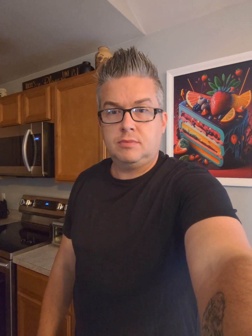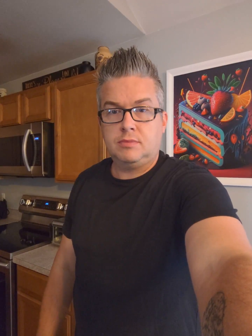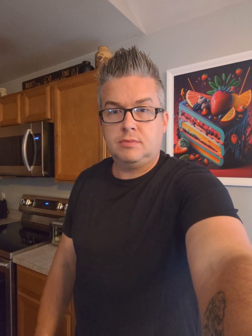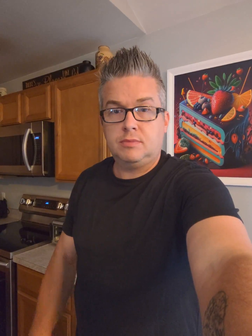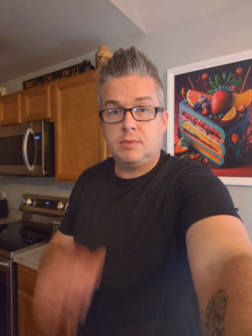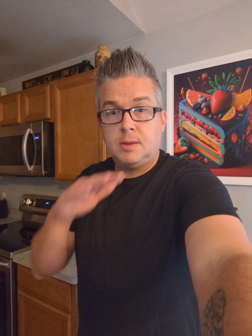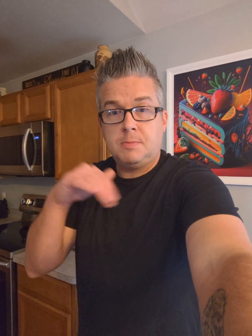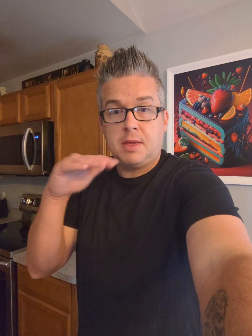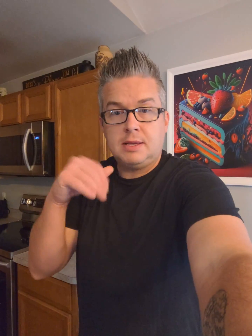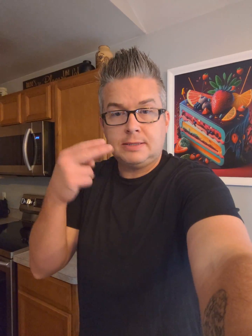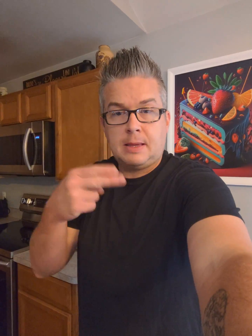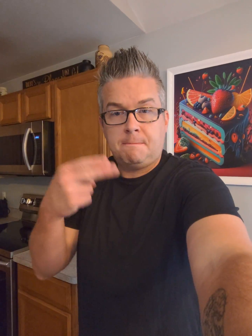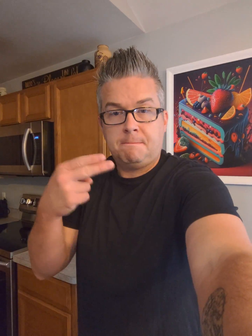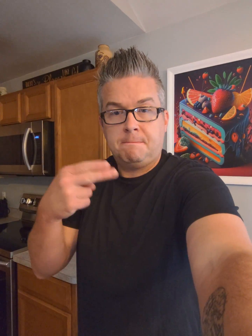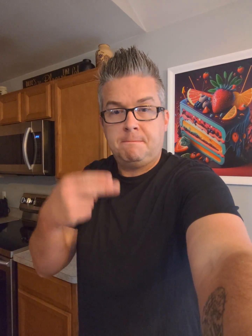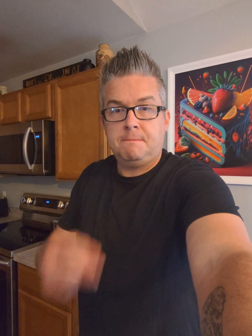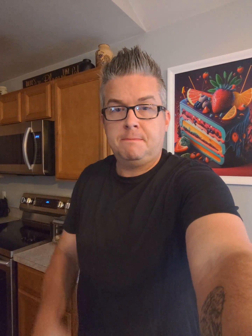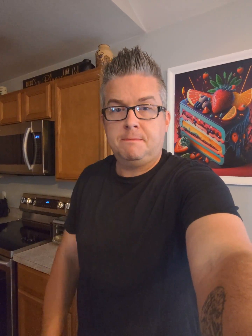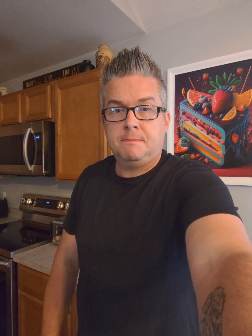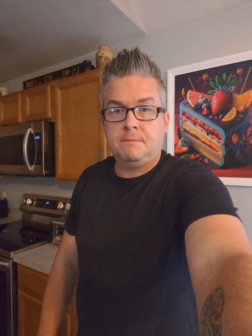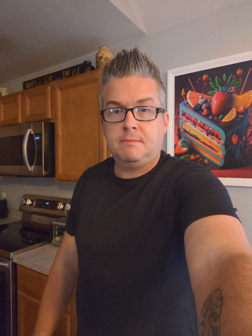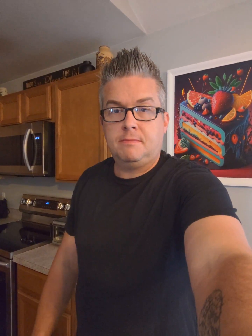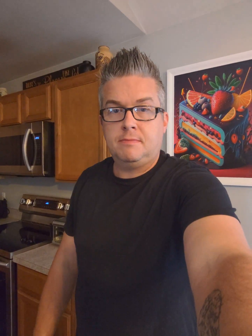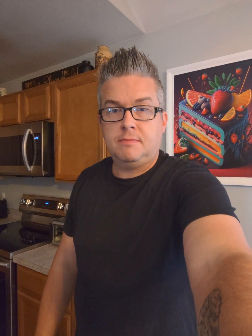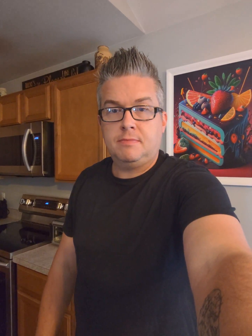pet's name